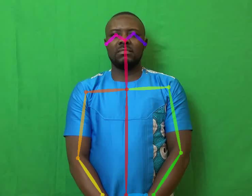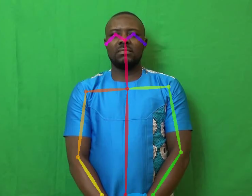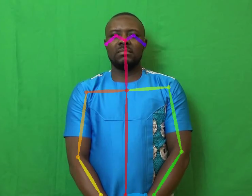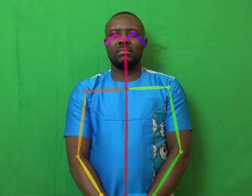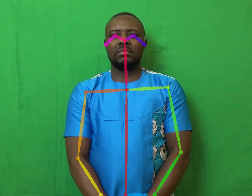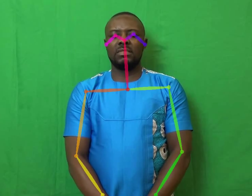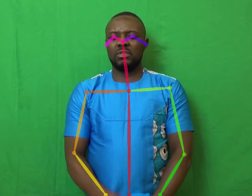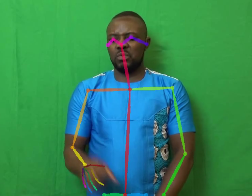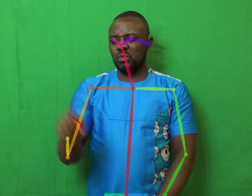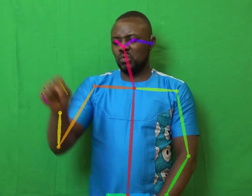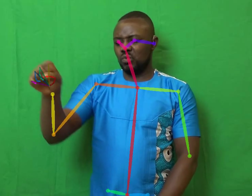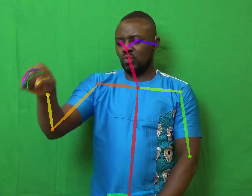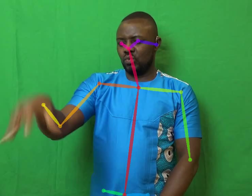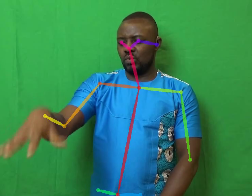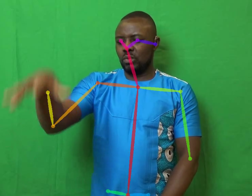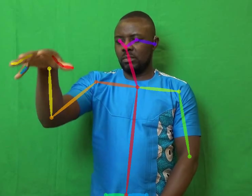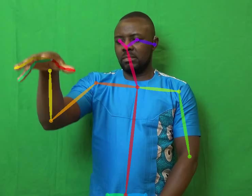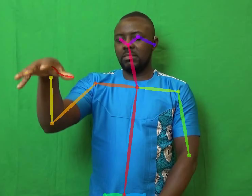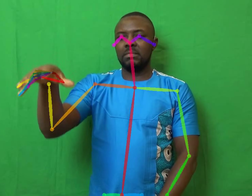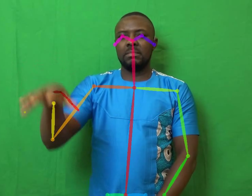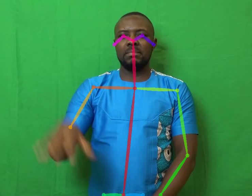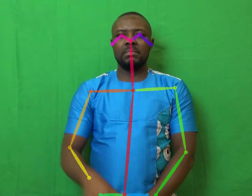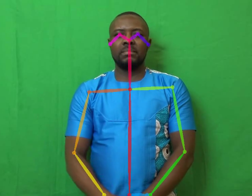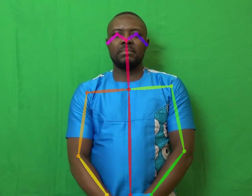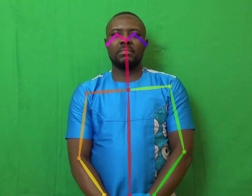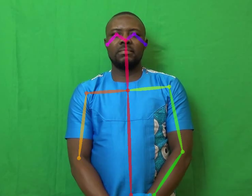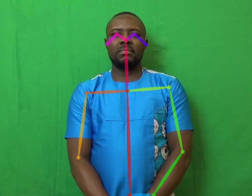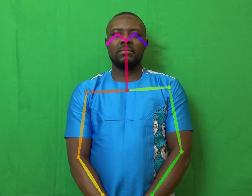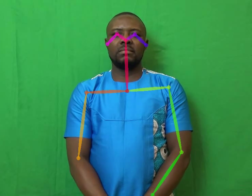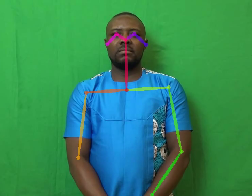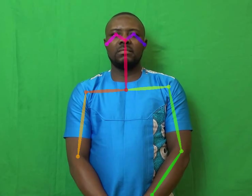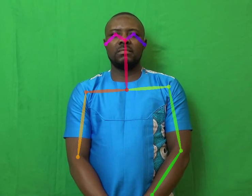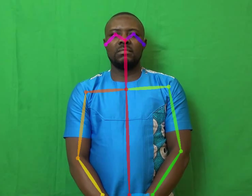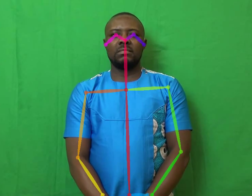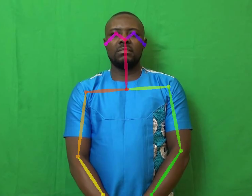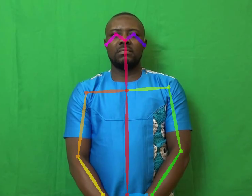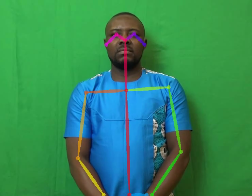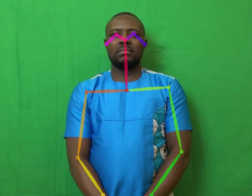drop